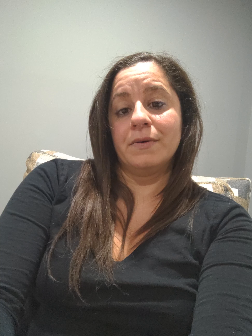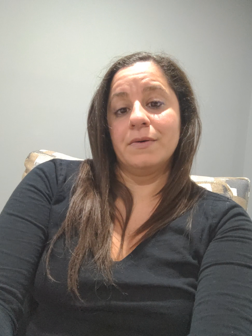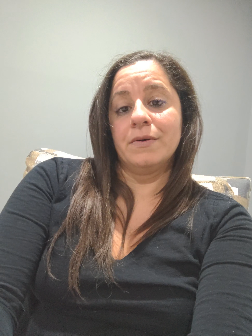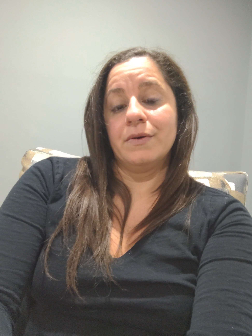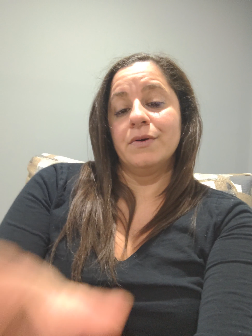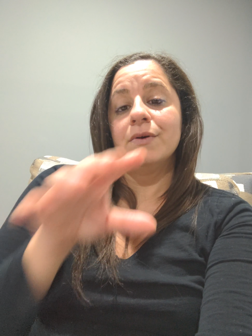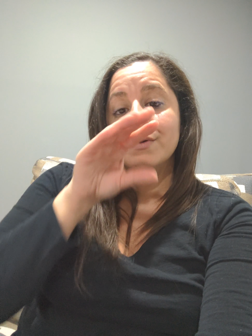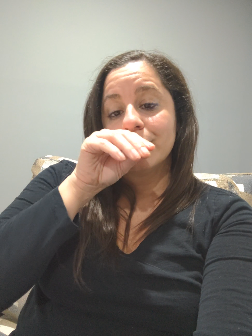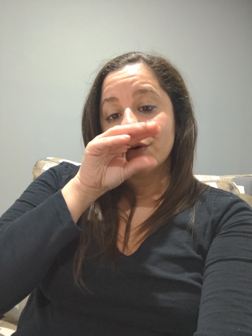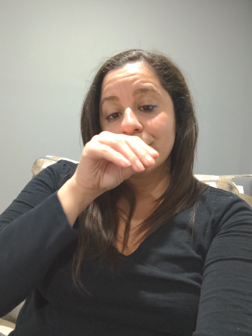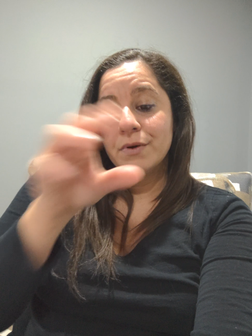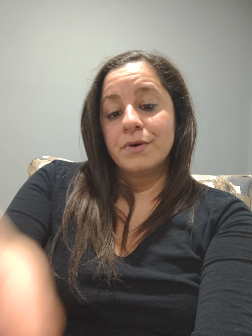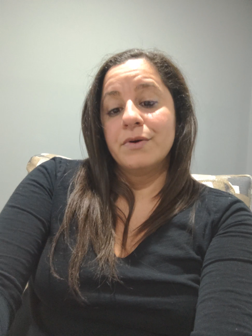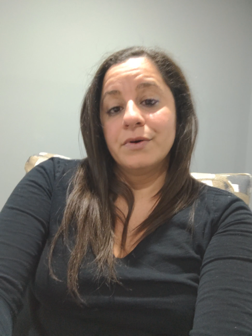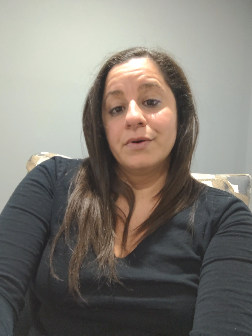goose